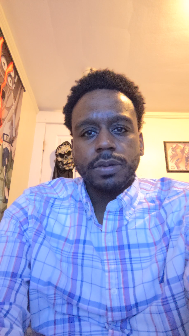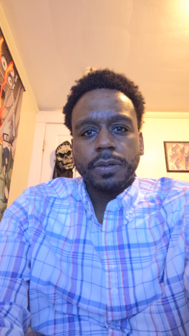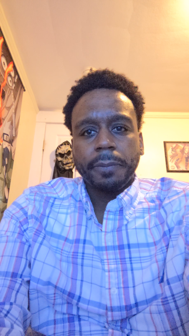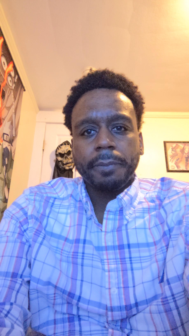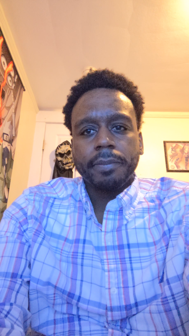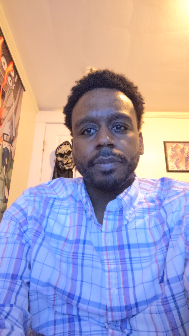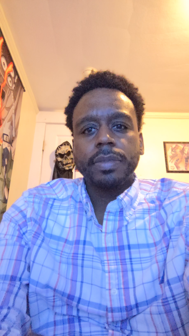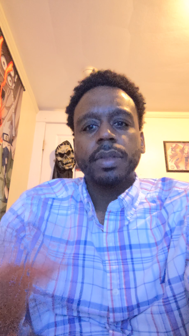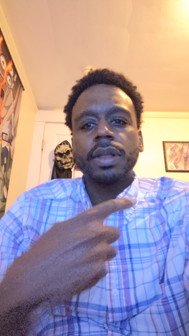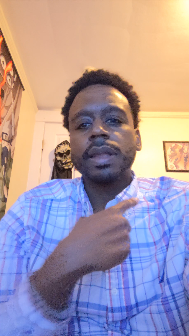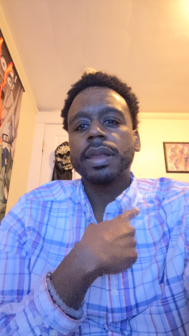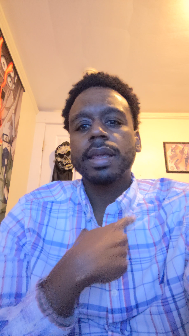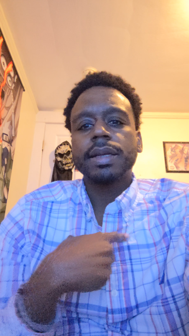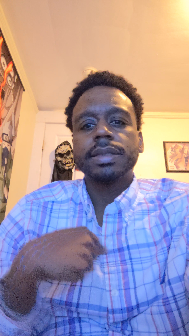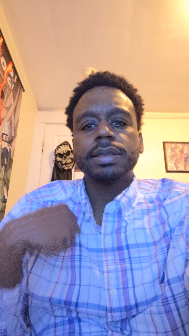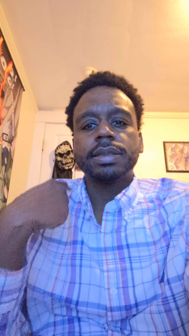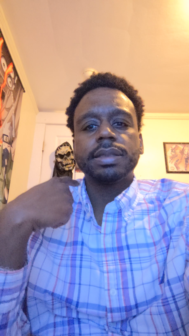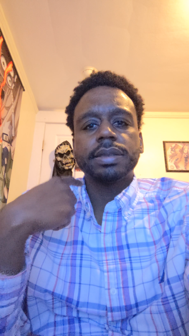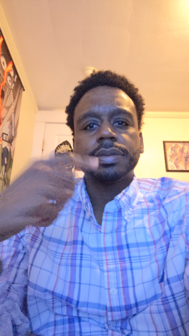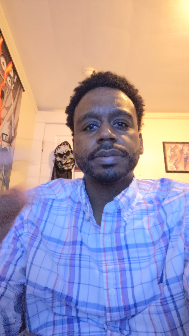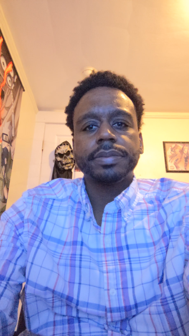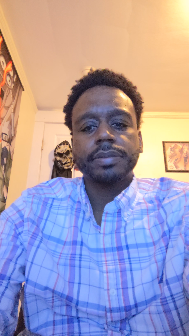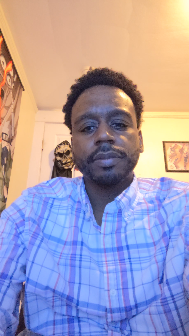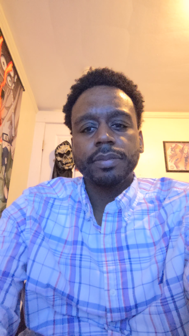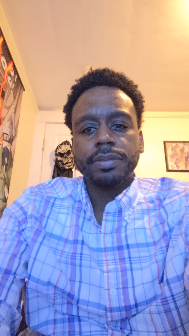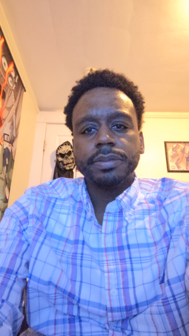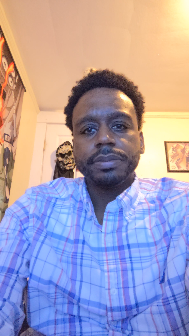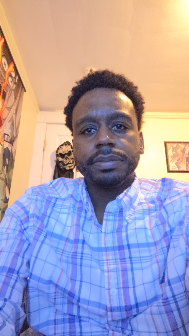necklace